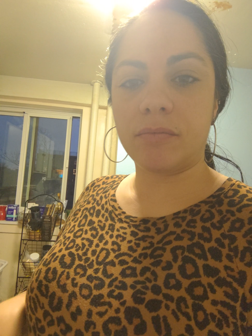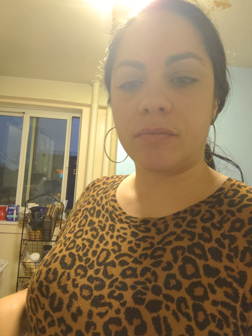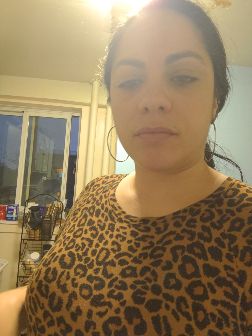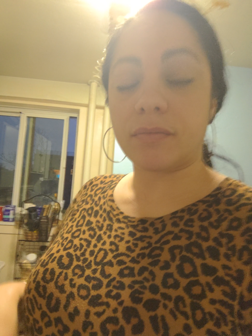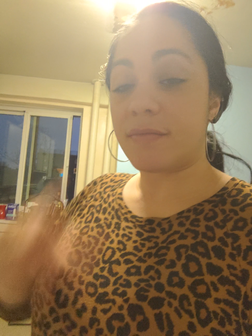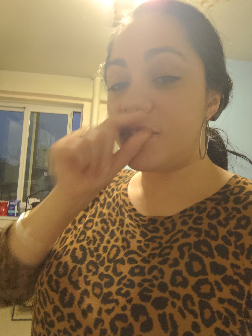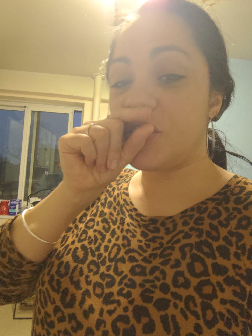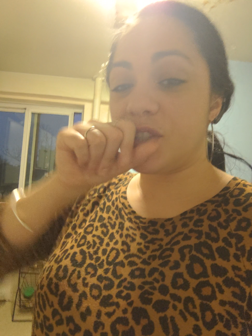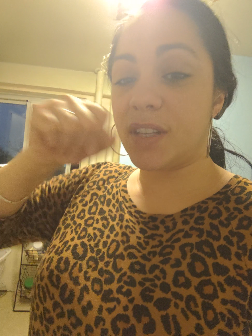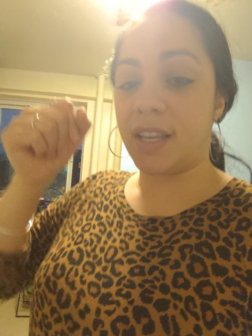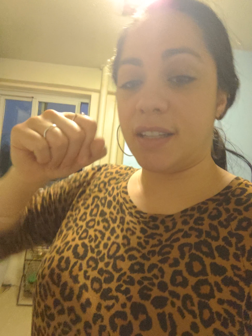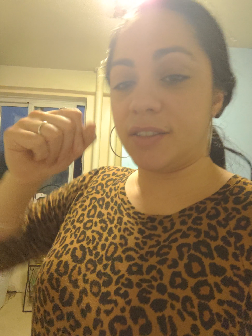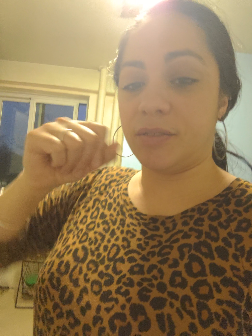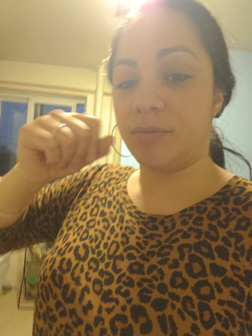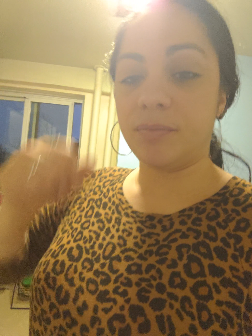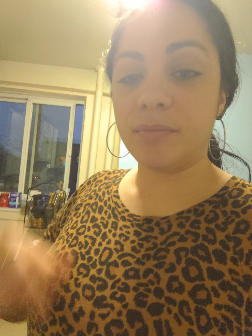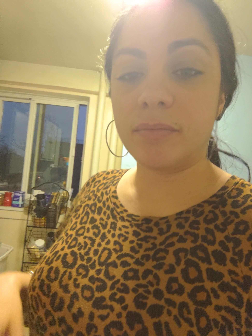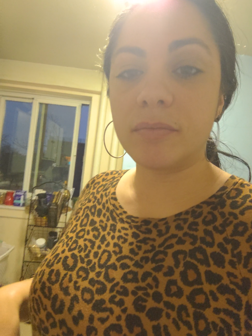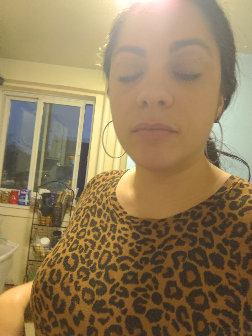hen